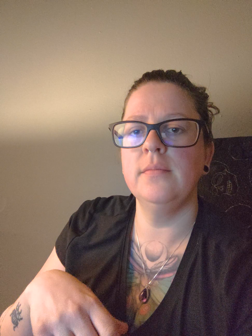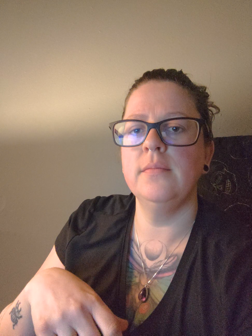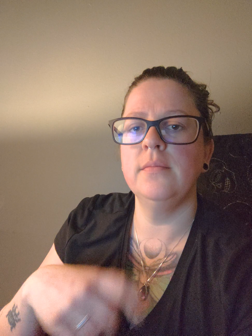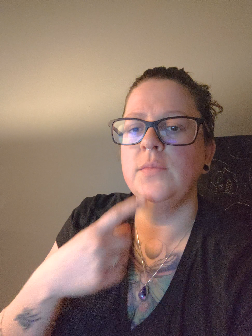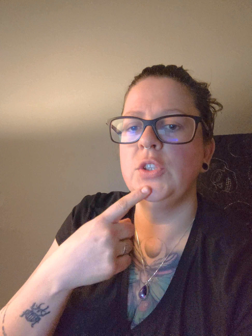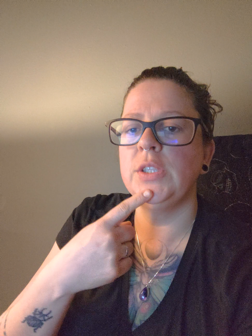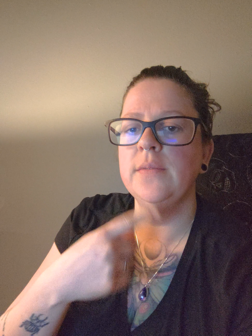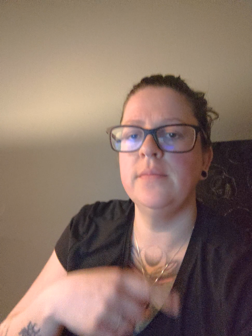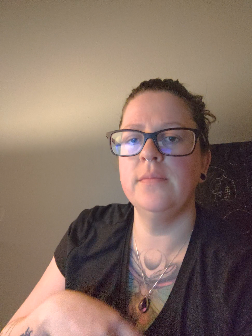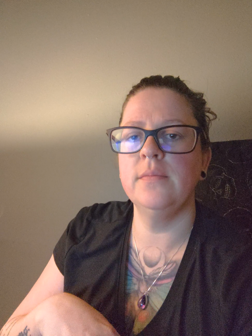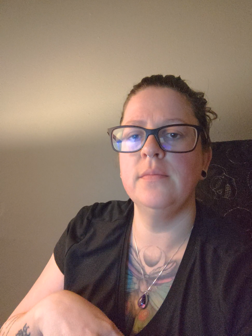chin